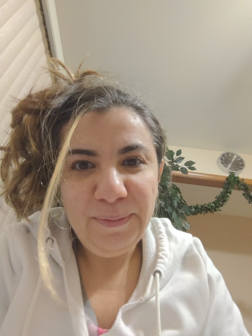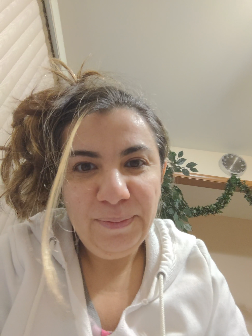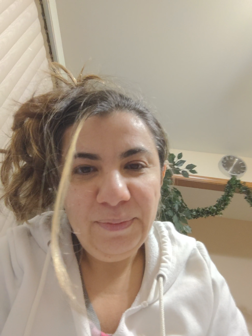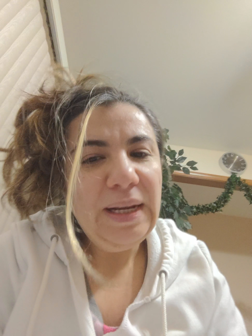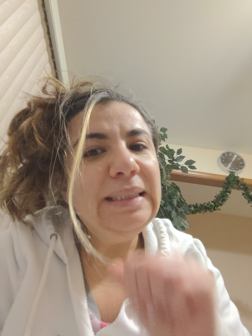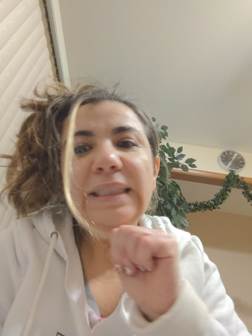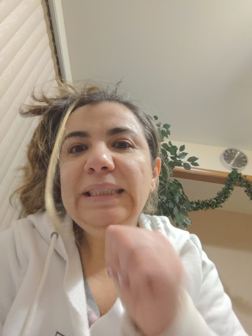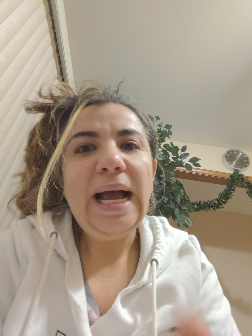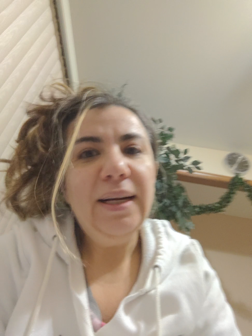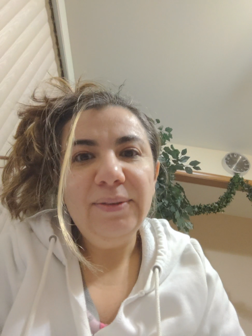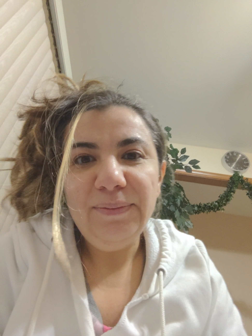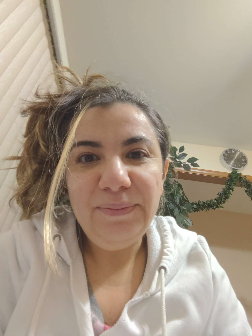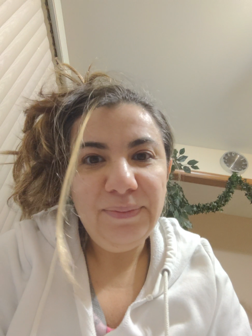not